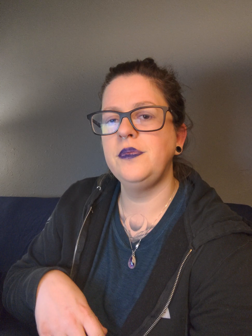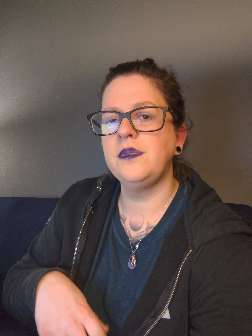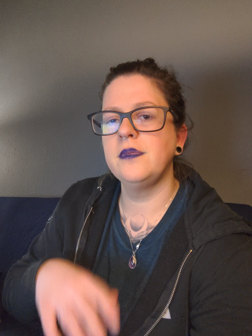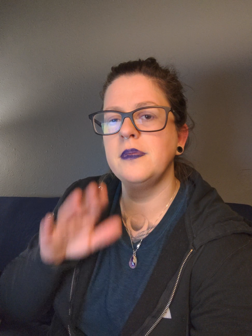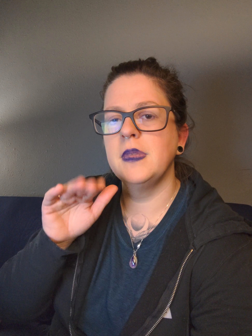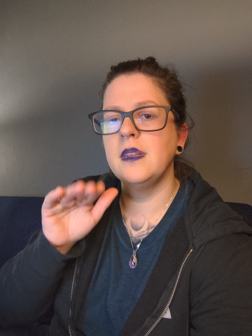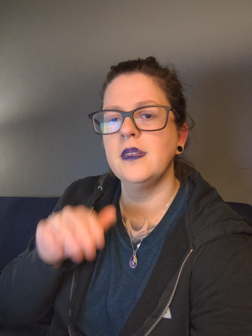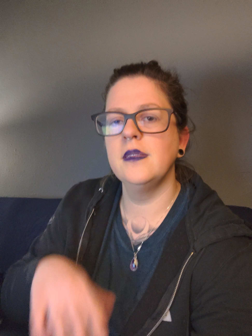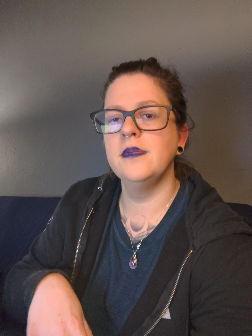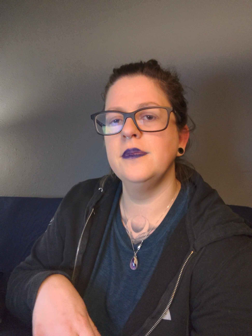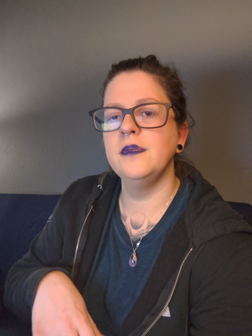bye